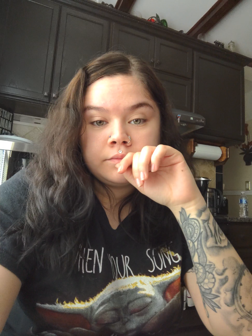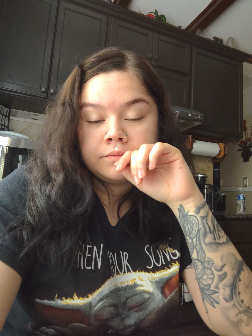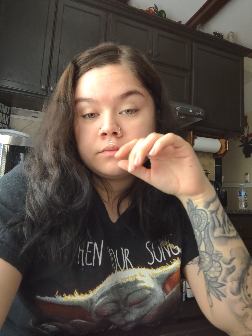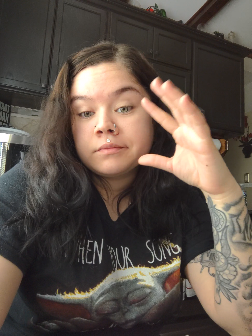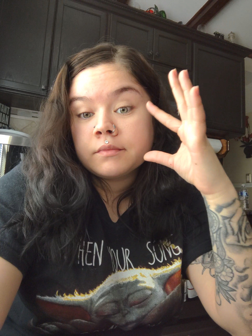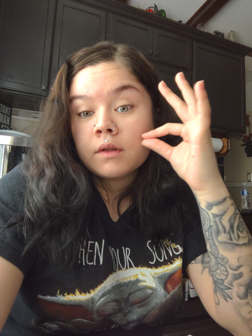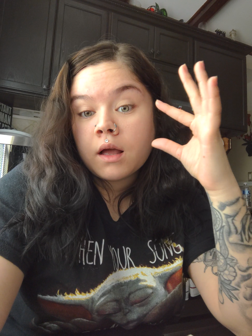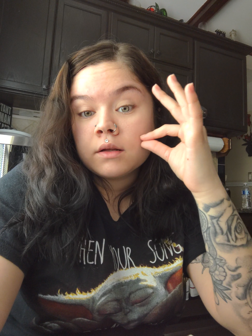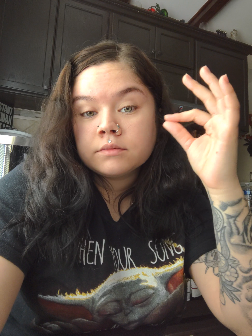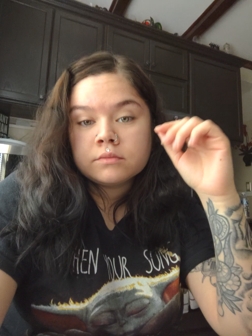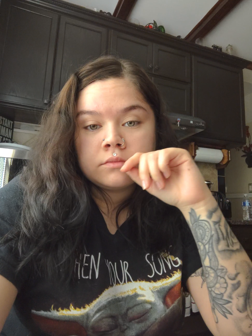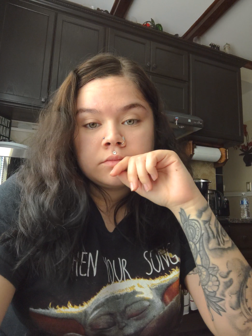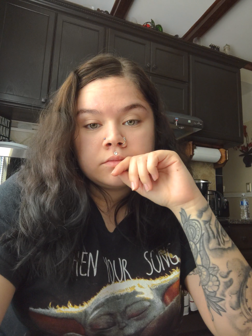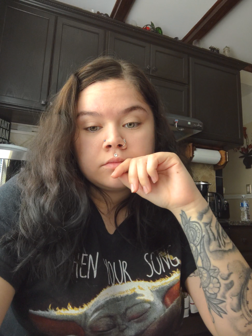cat